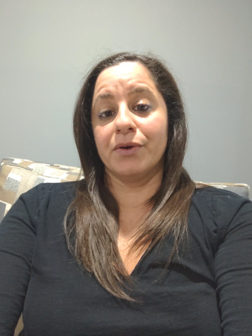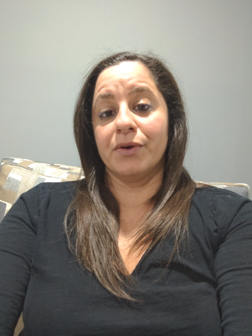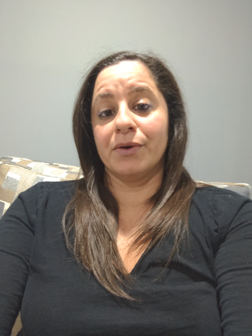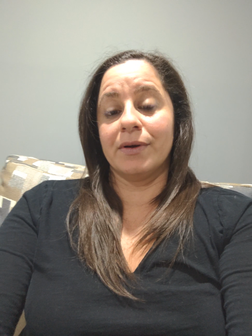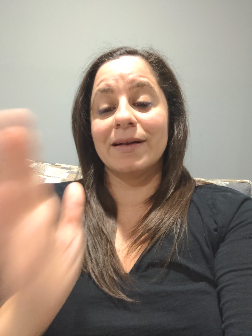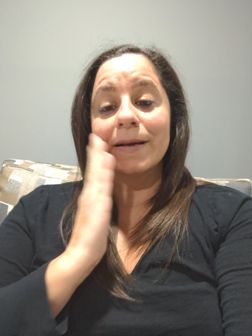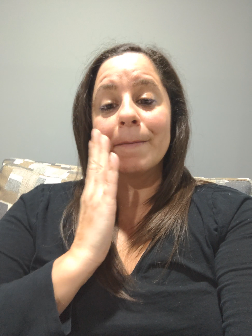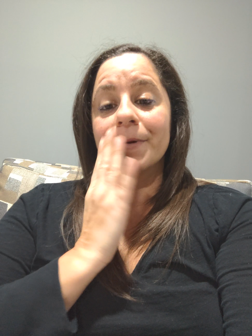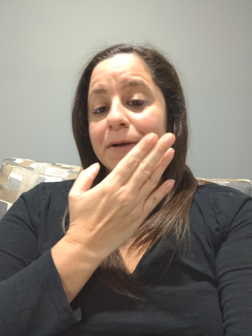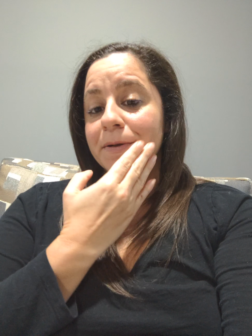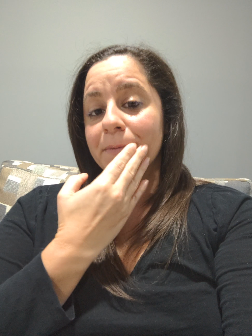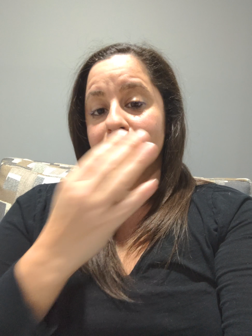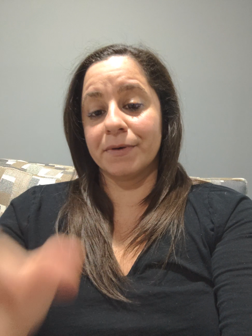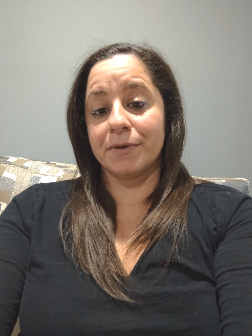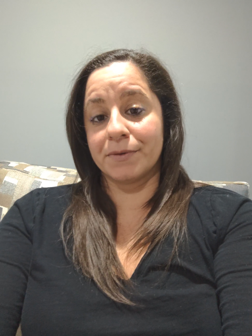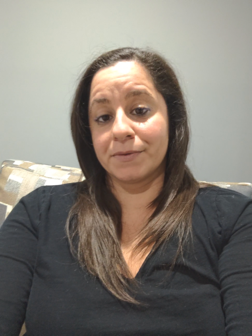napkin